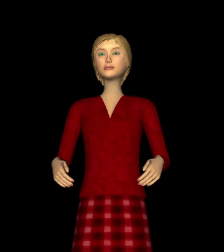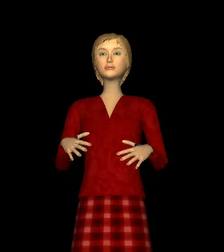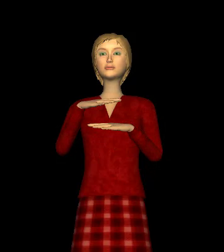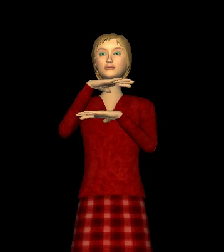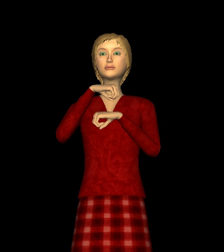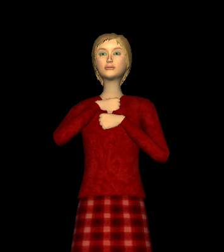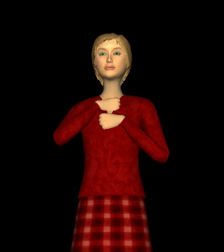يعترف